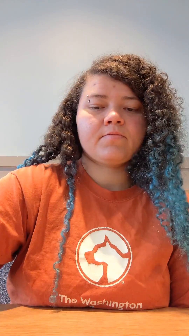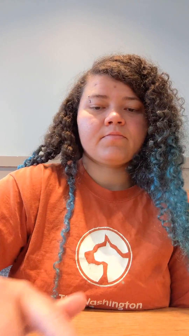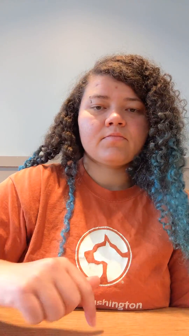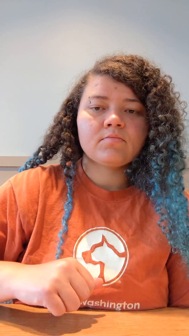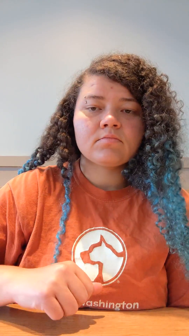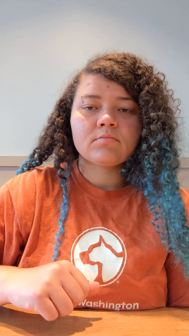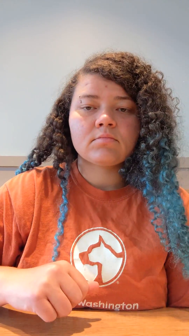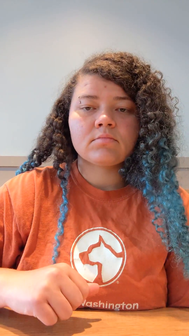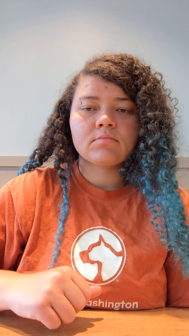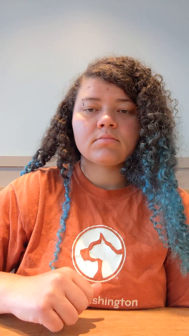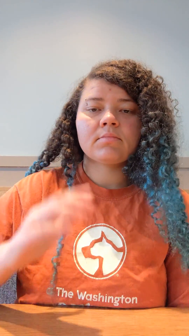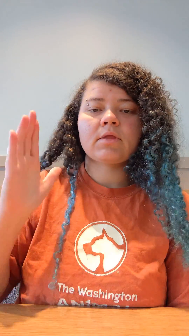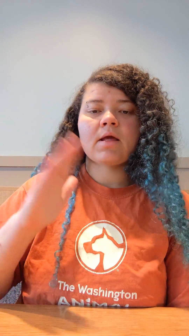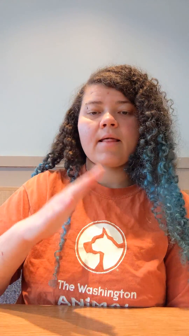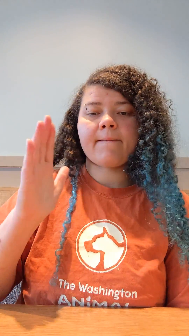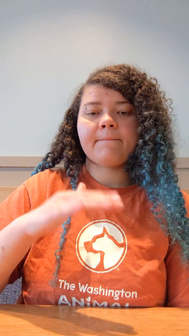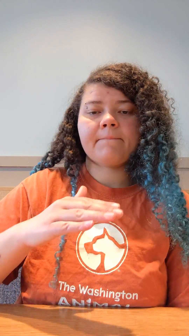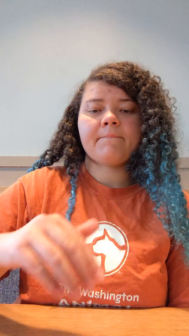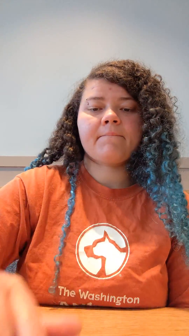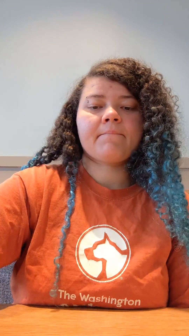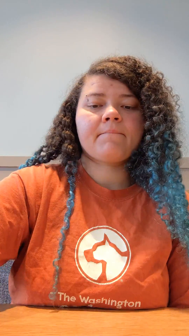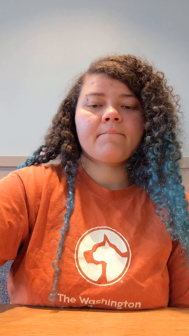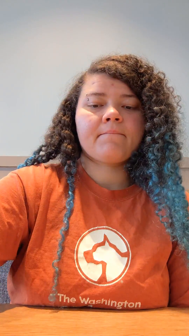clap